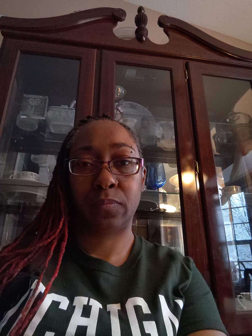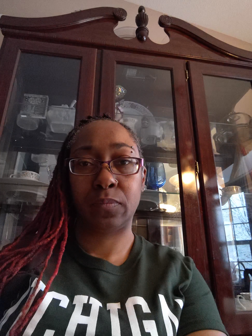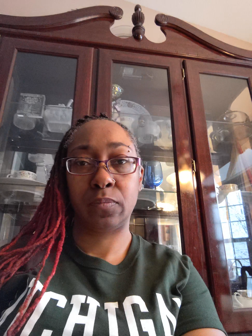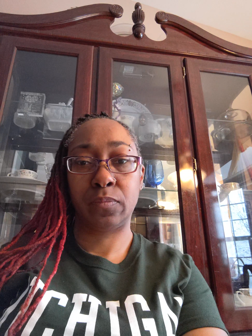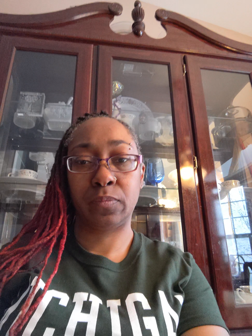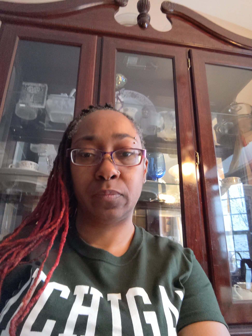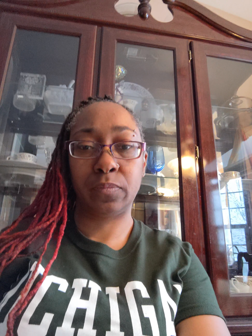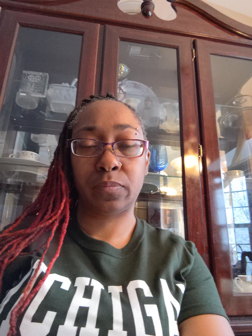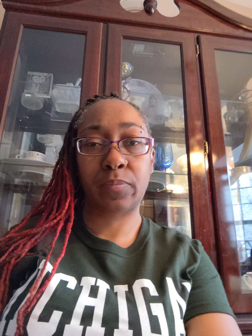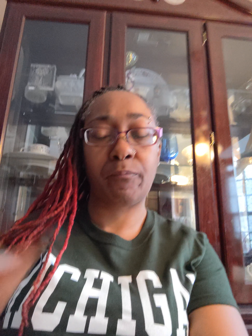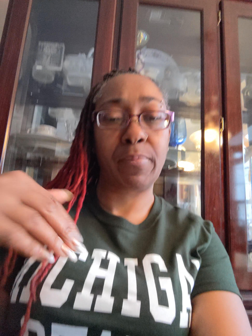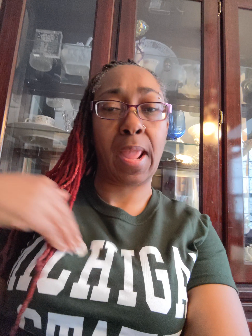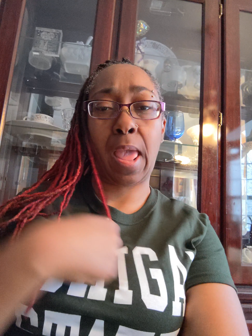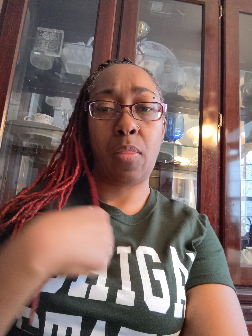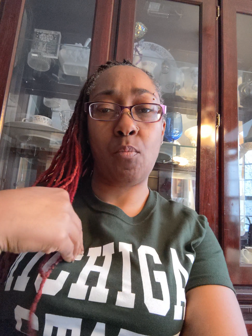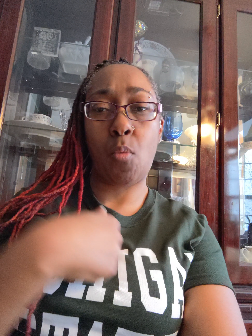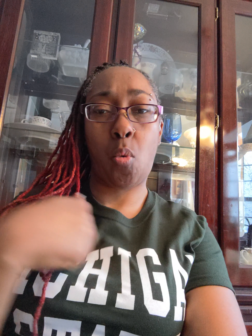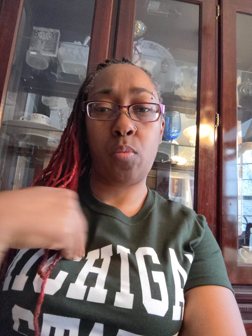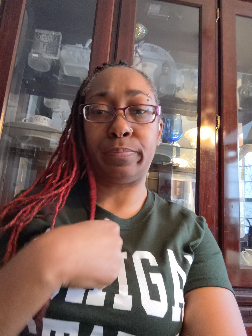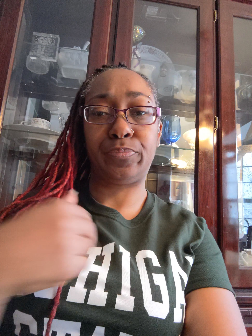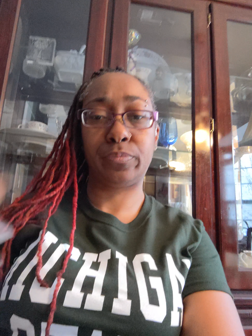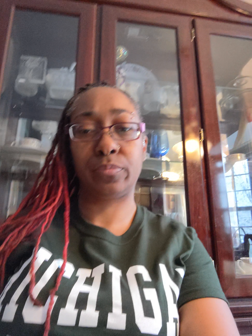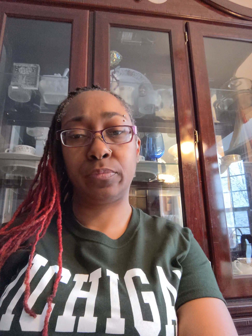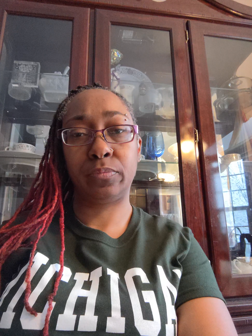animal